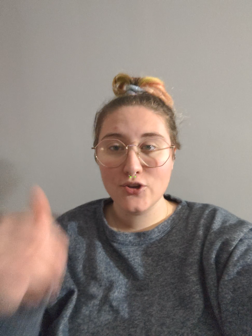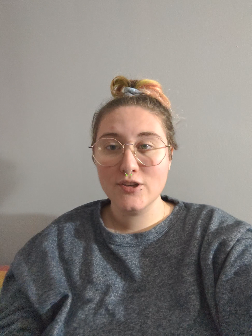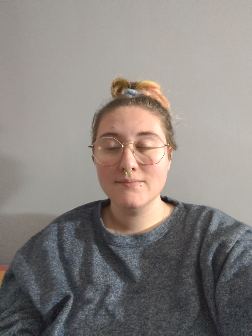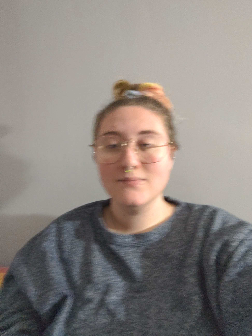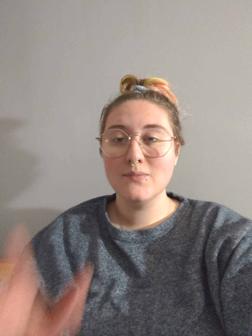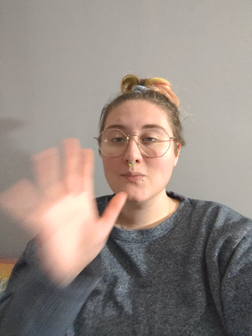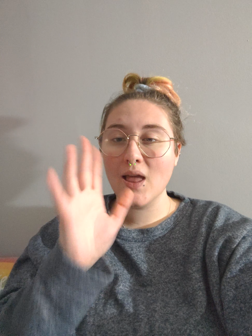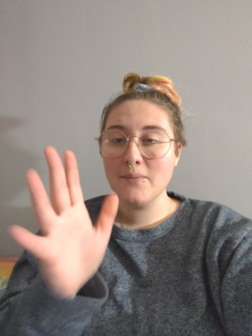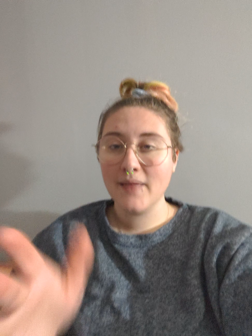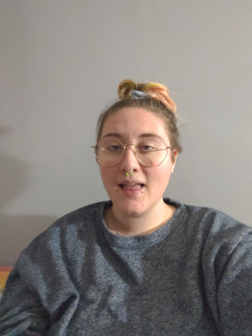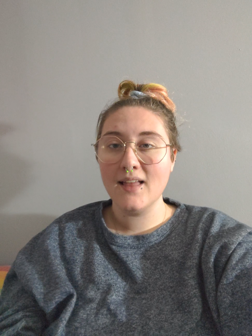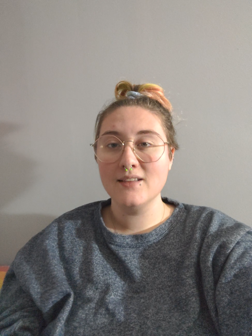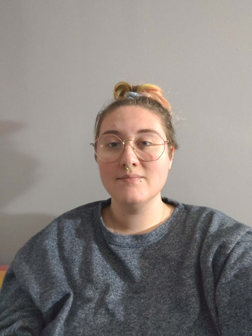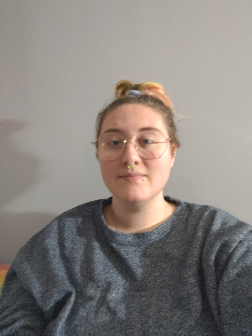grandma